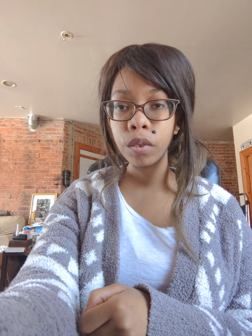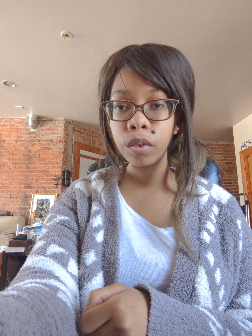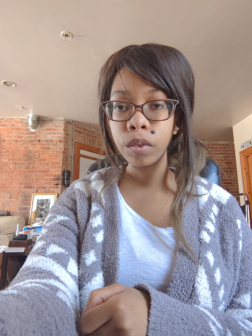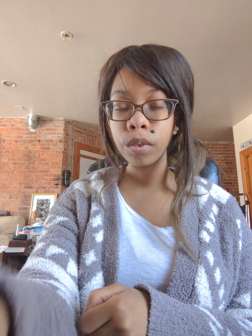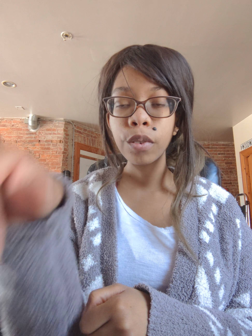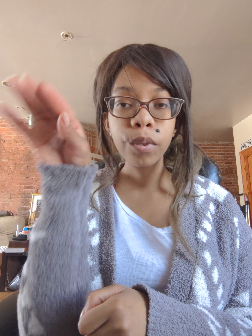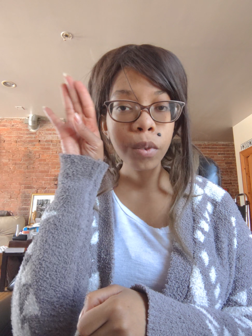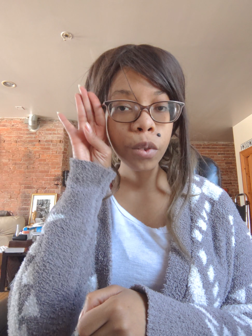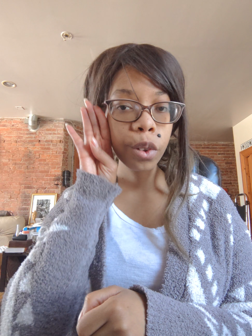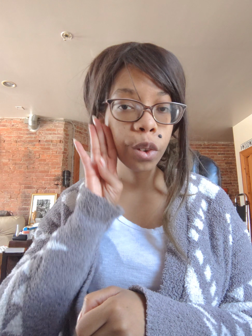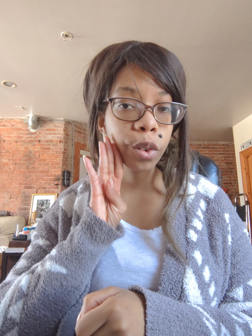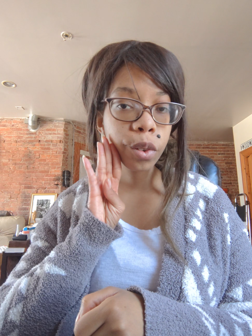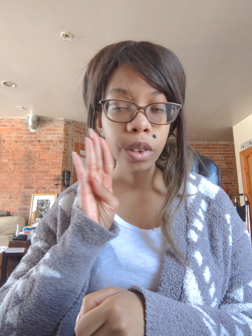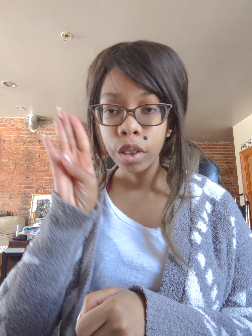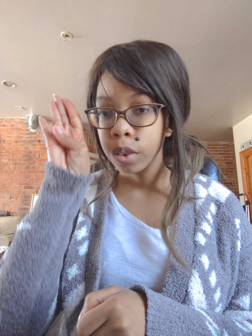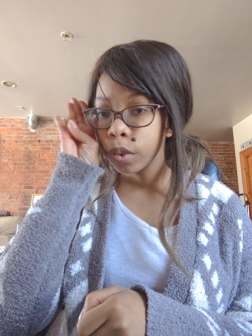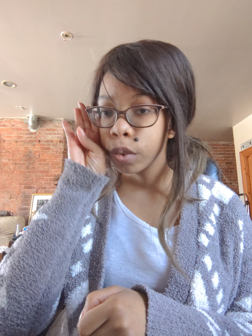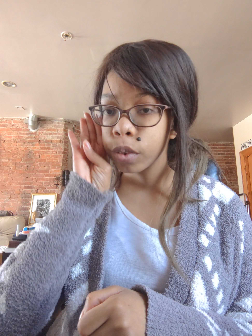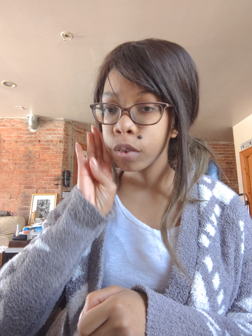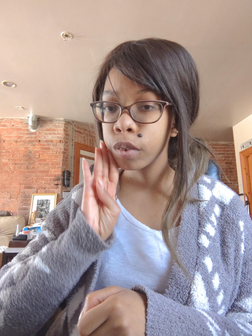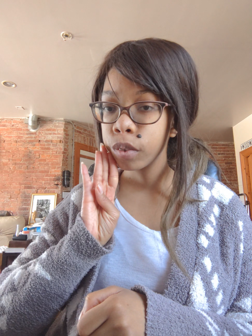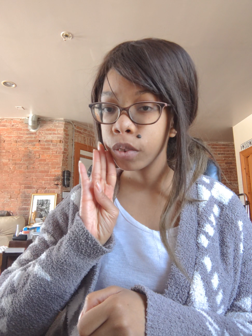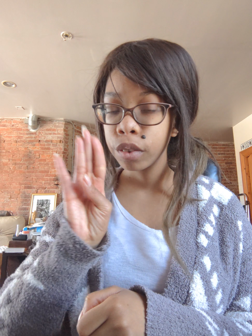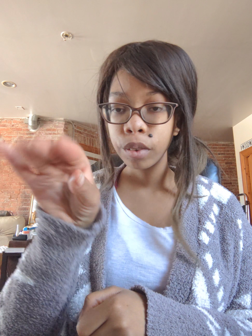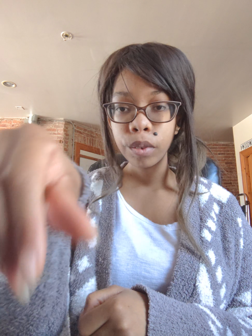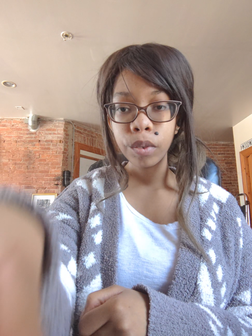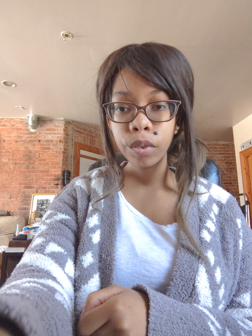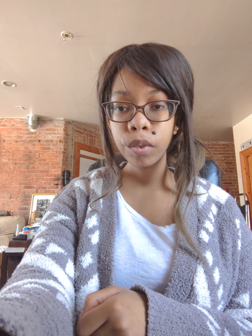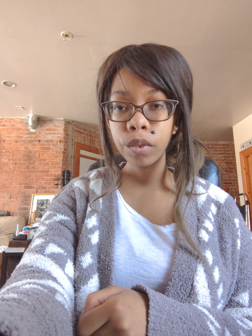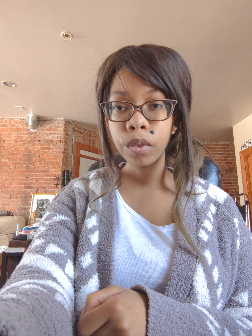brown